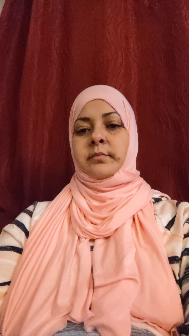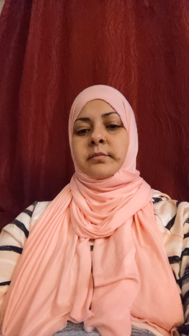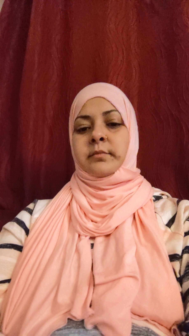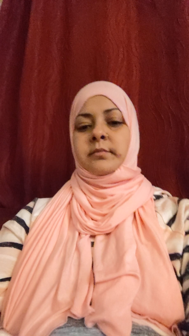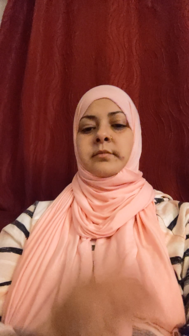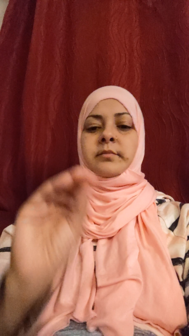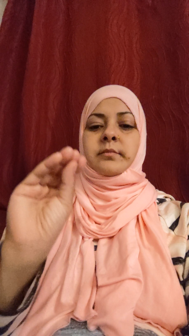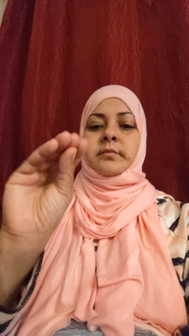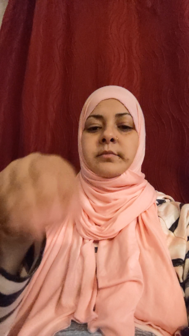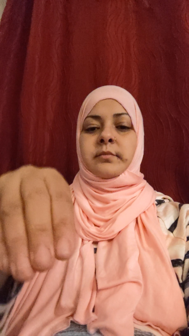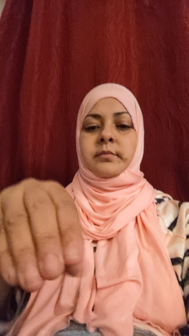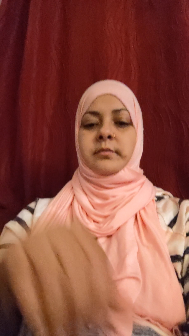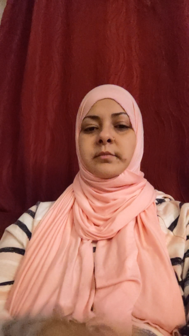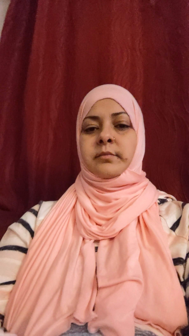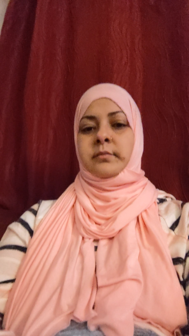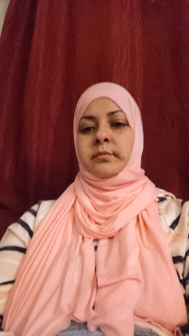put